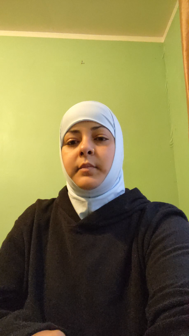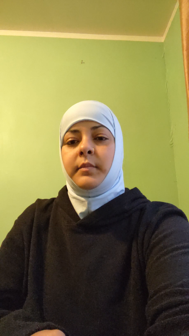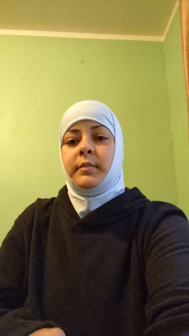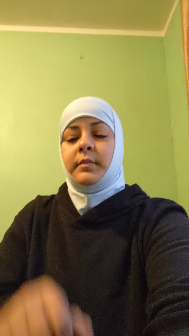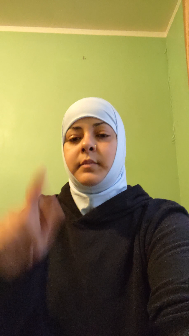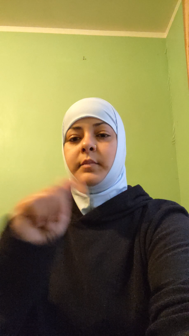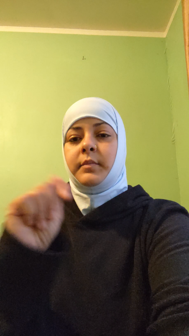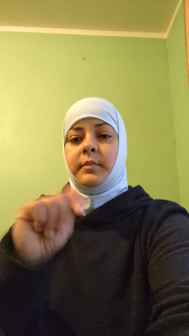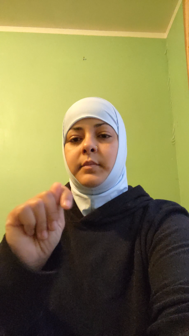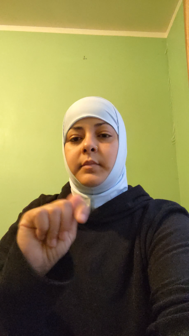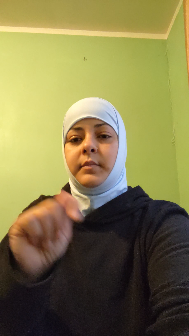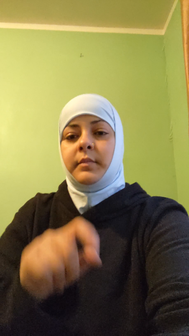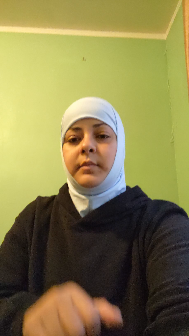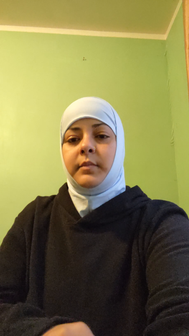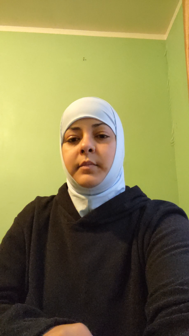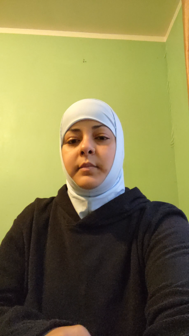bathroom